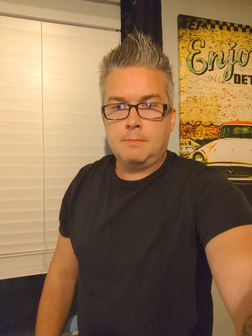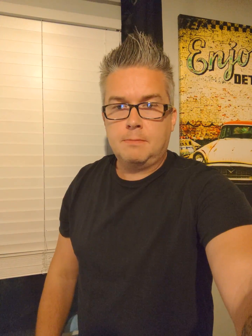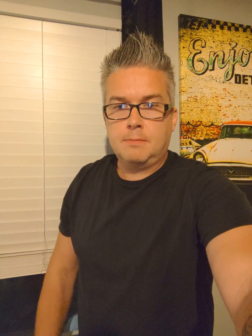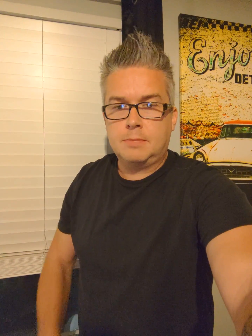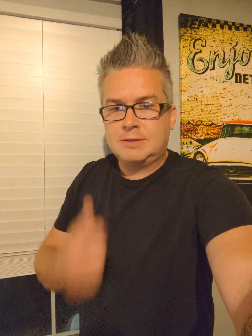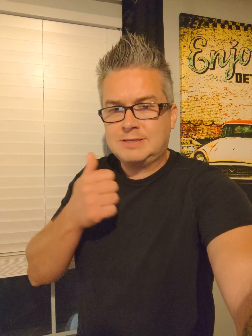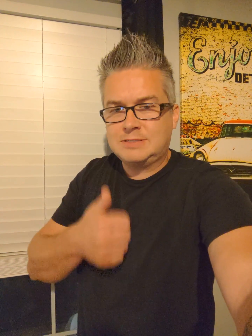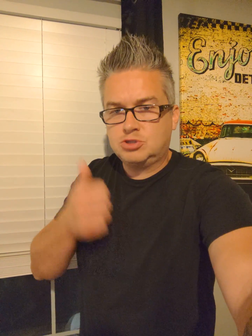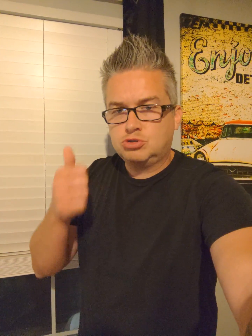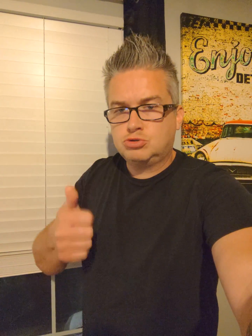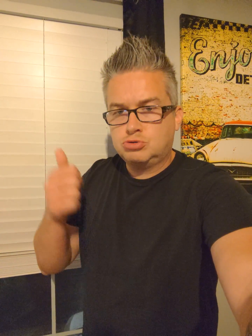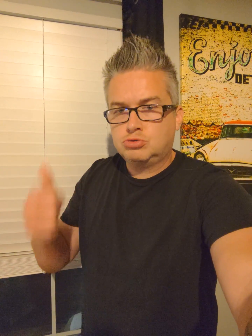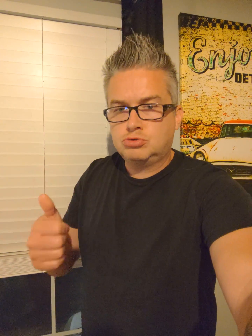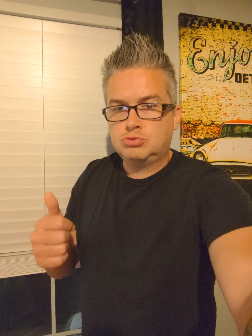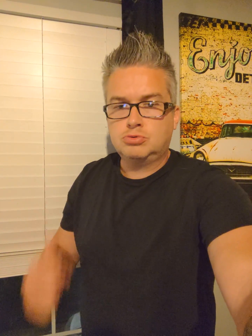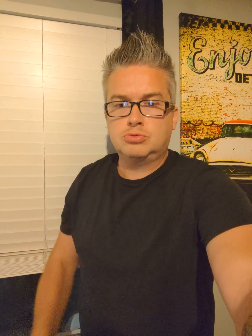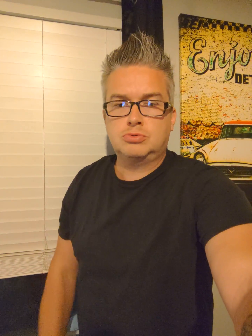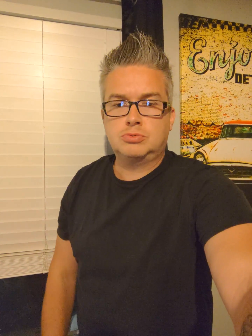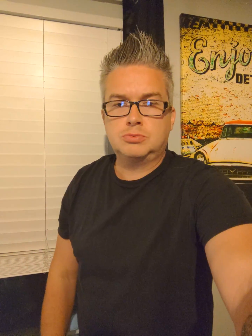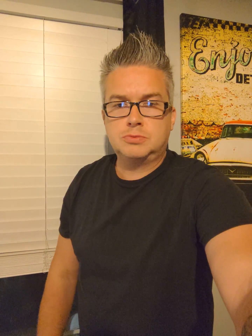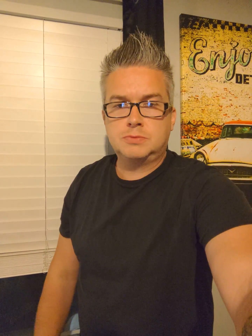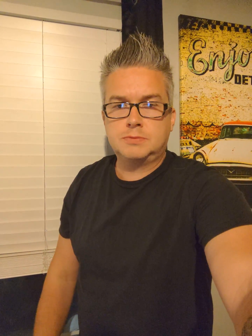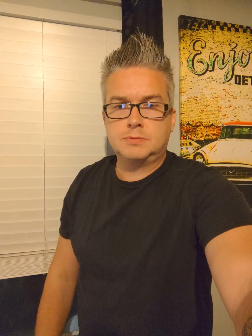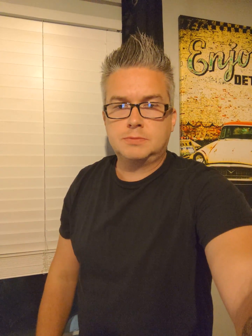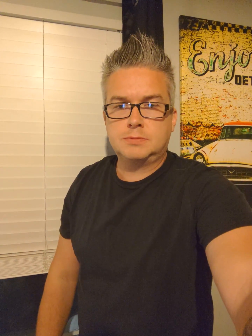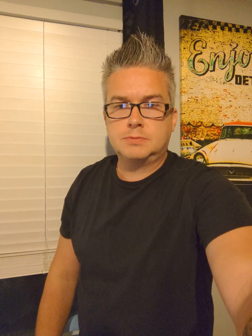each